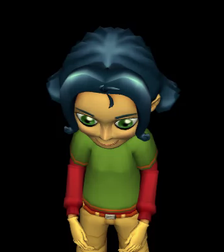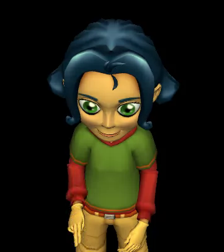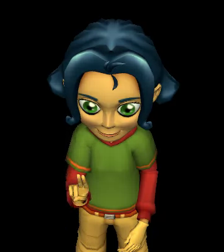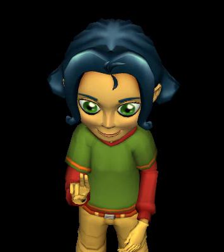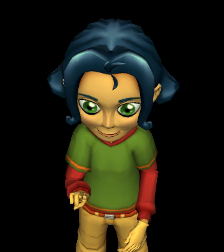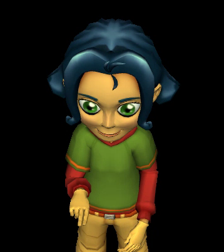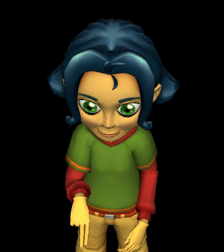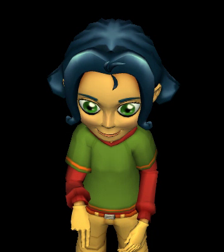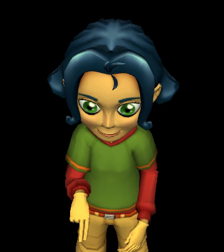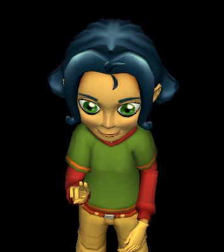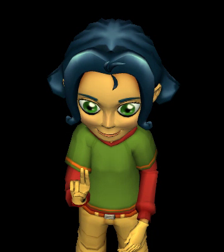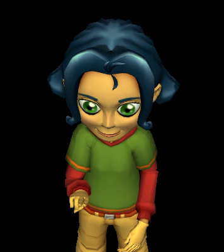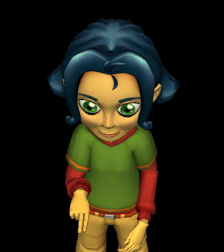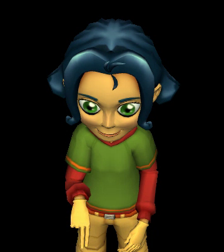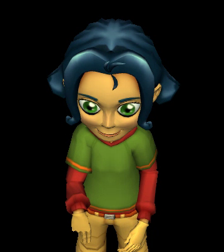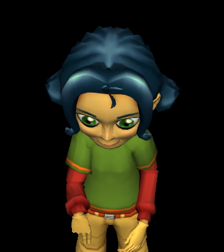يرسم